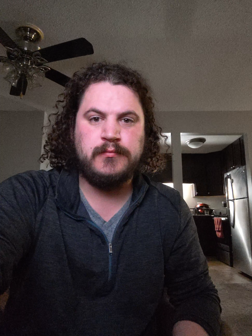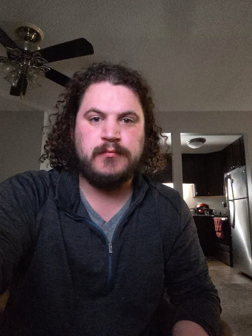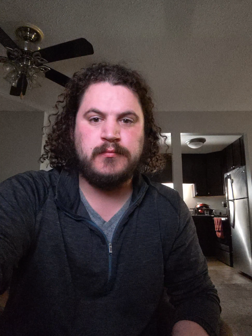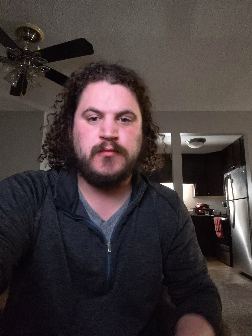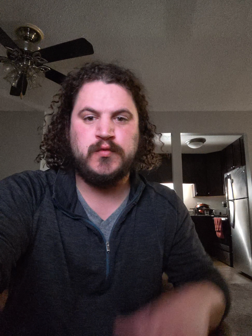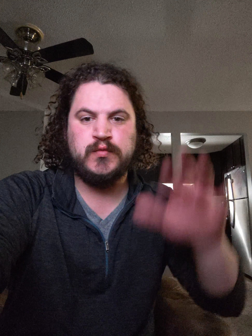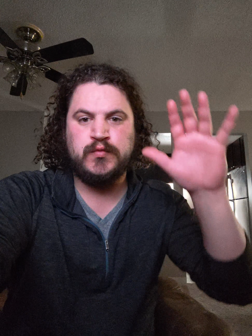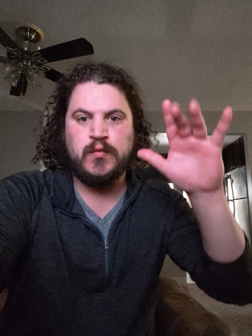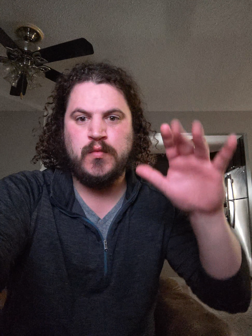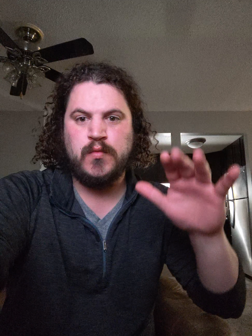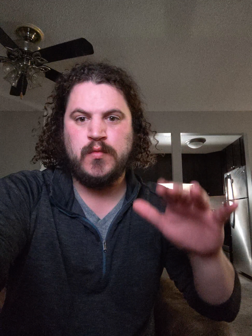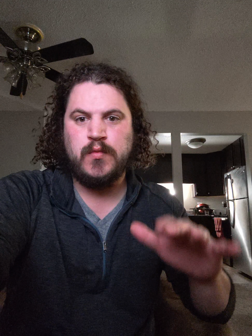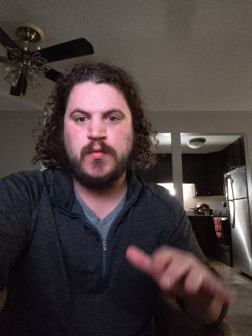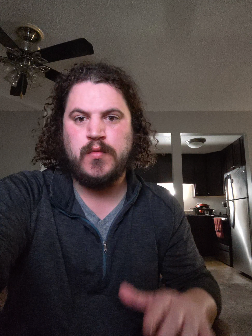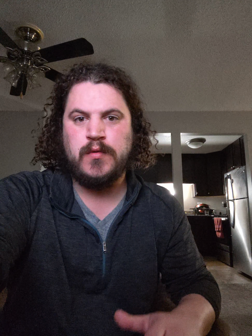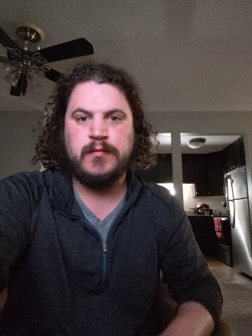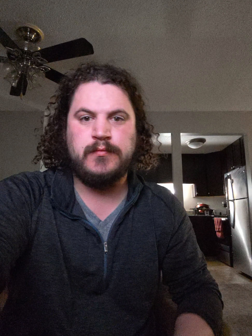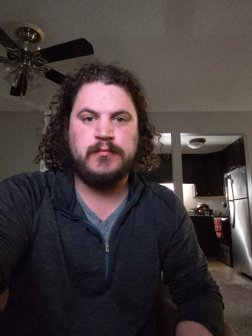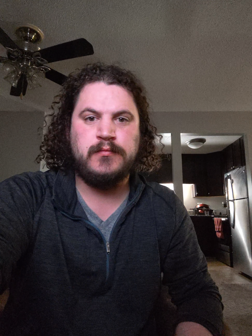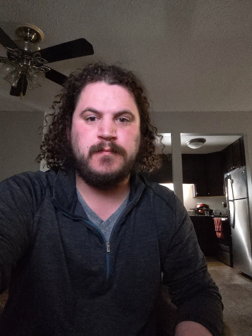snow